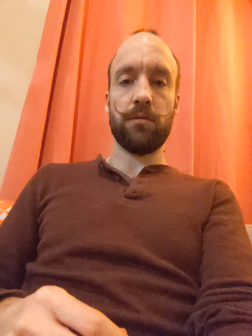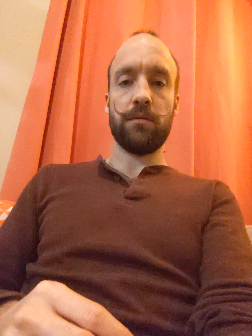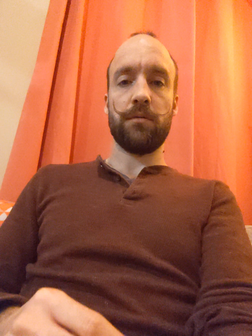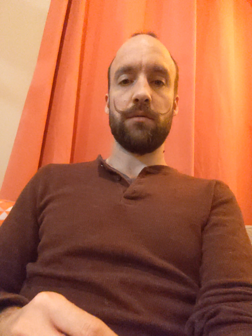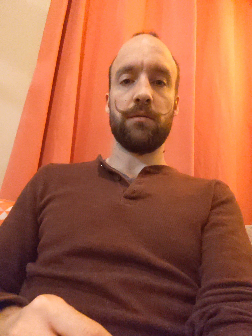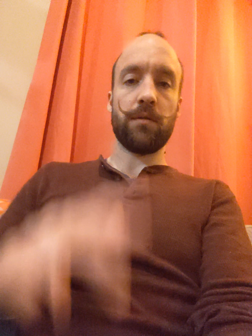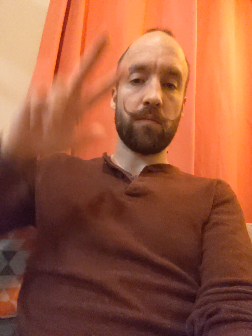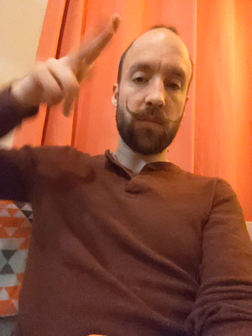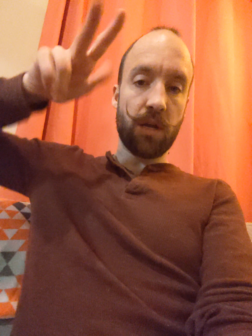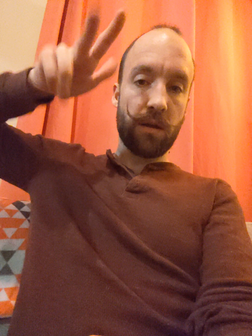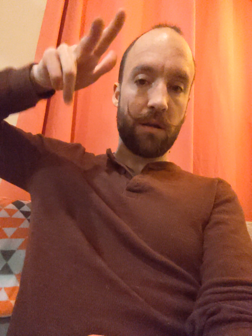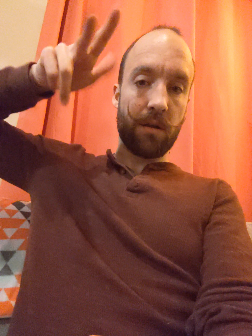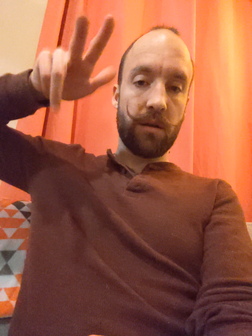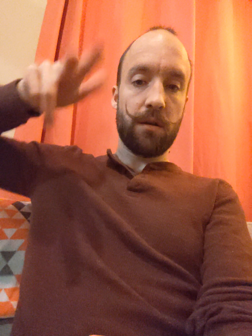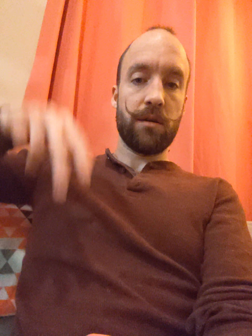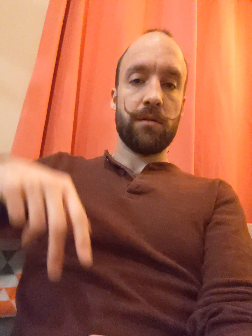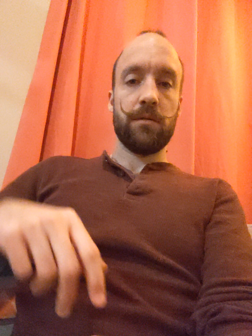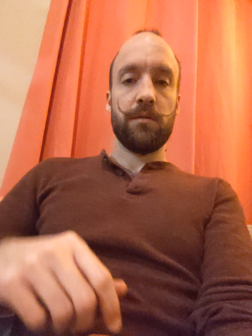helicopter